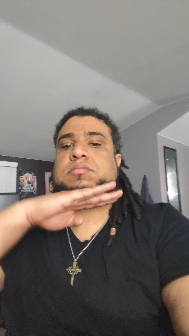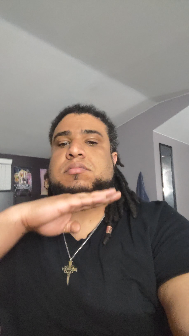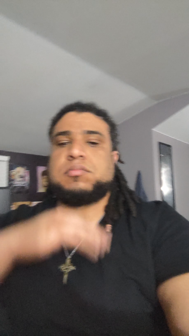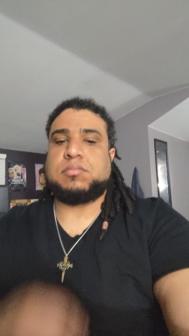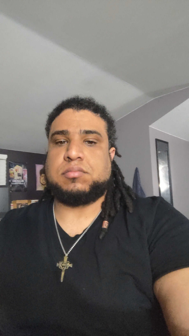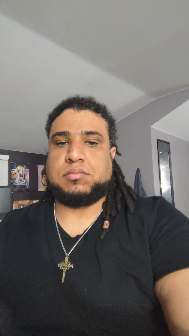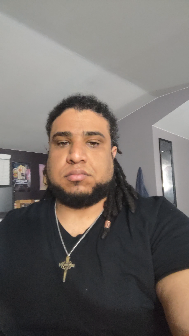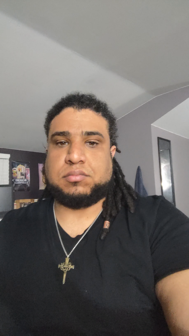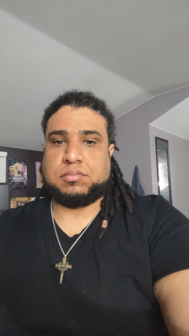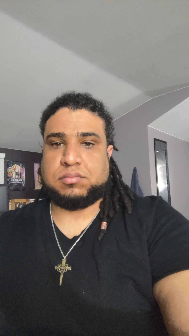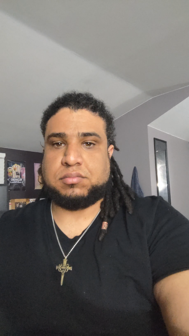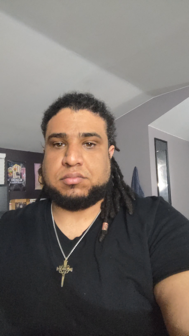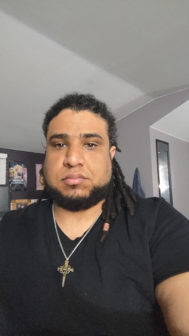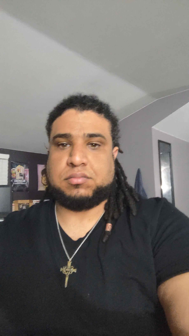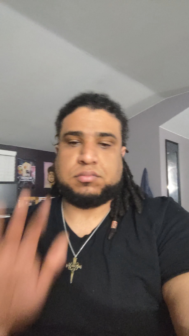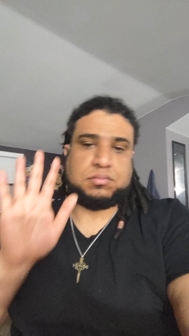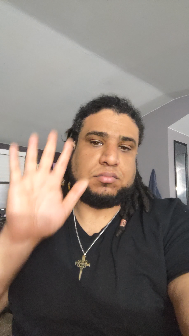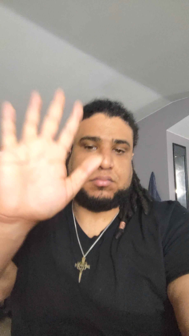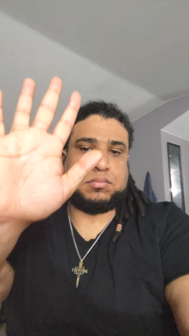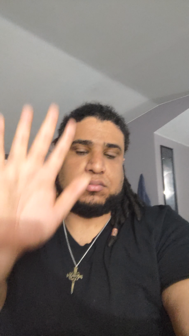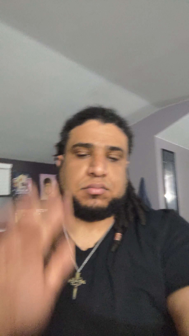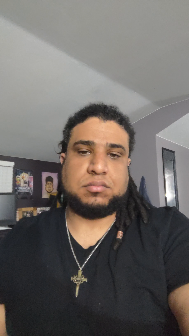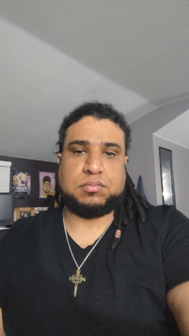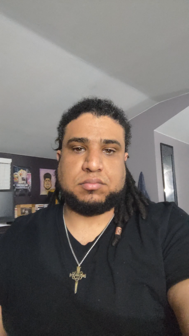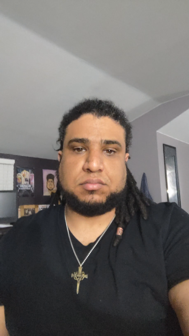give me five